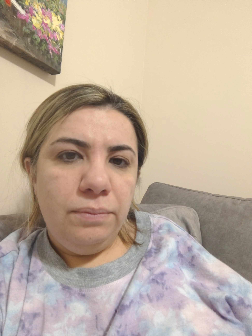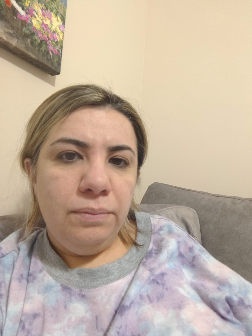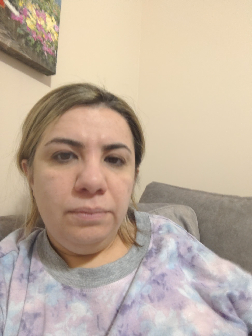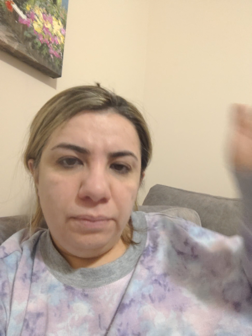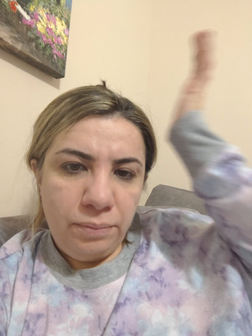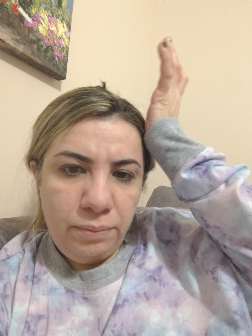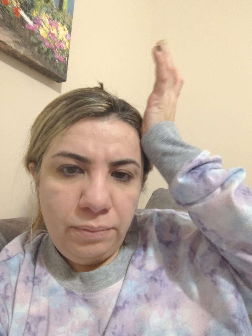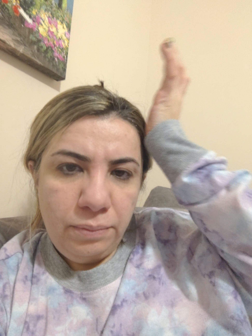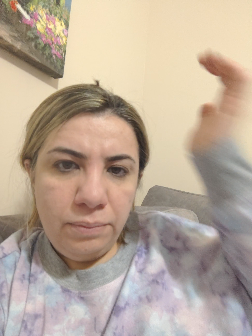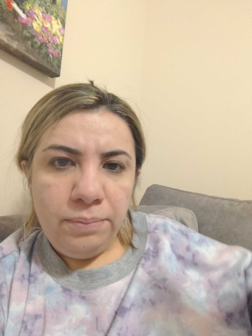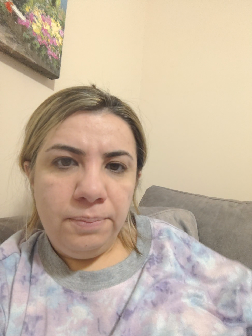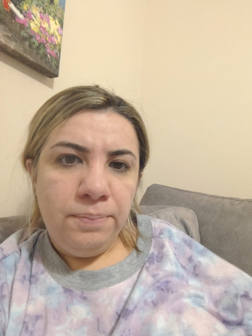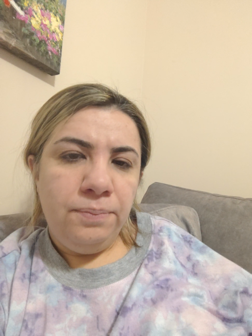garbage